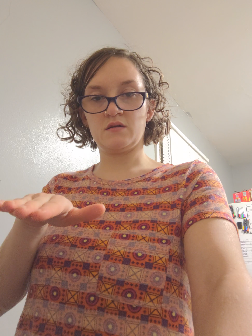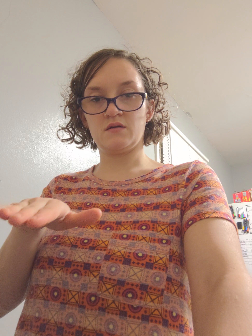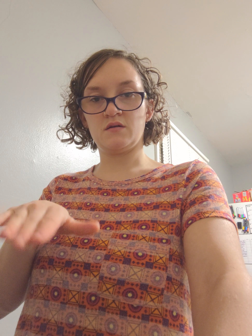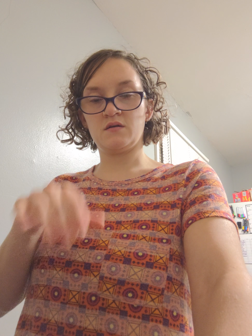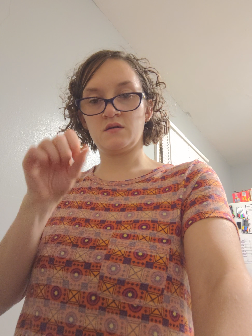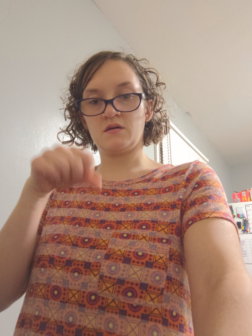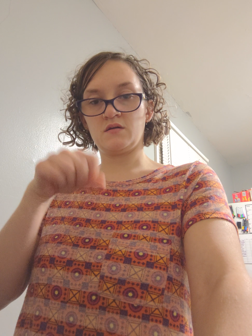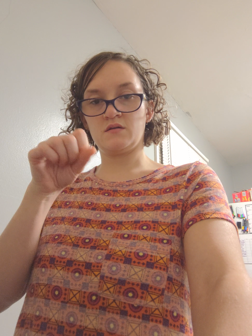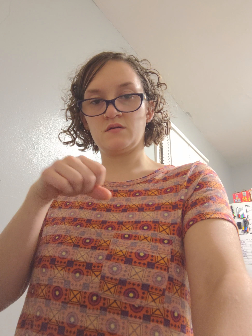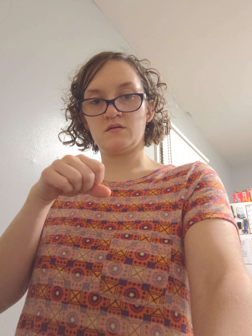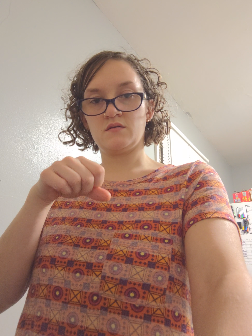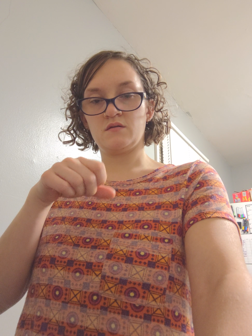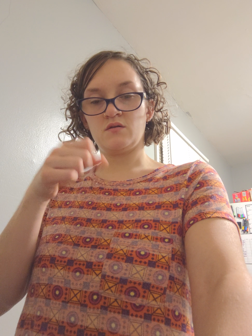yes